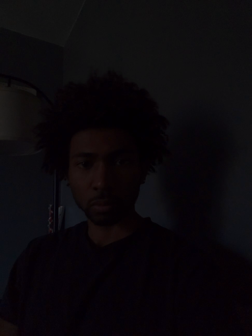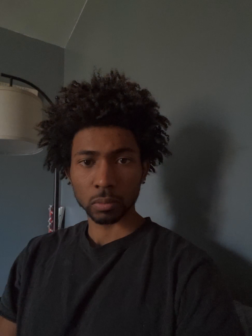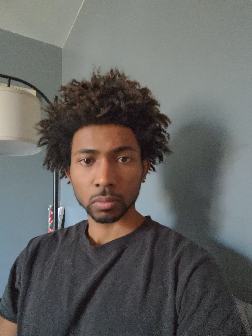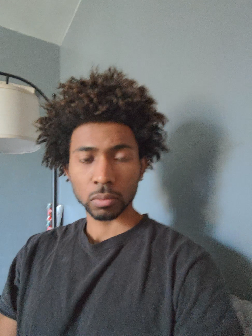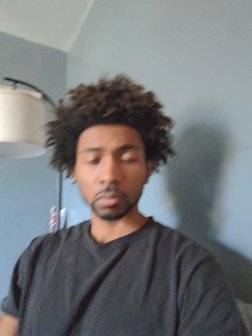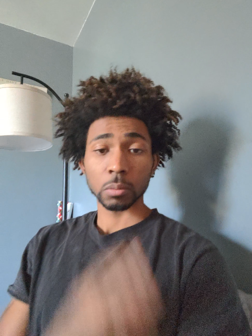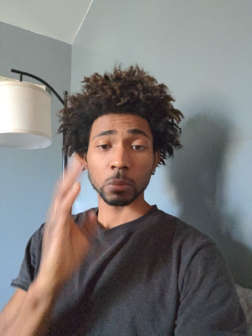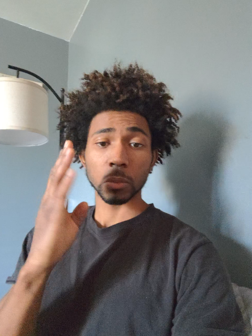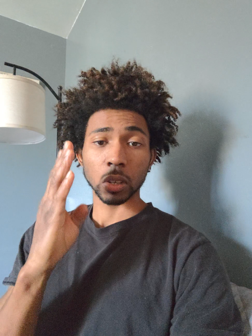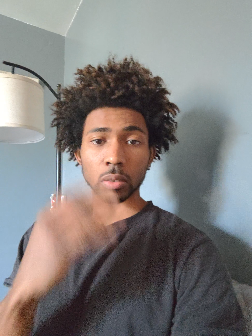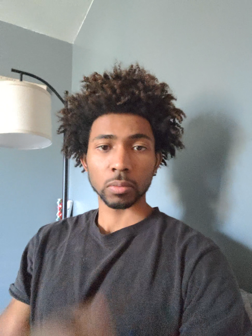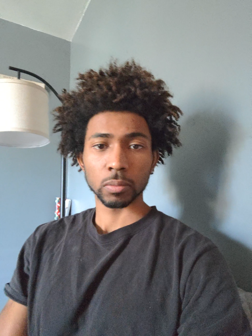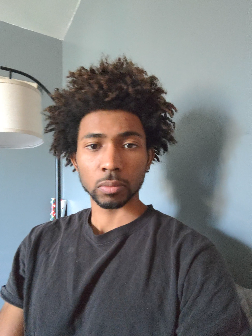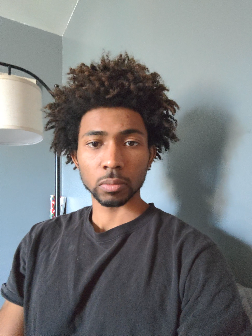blue